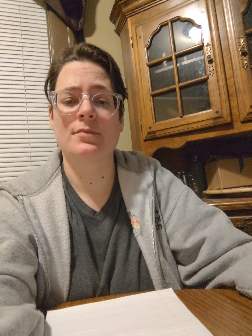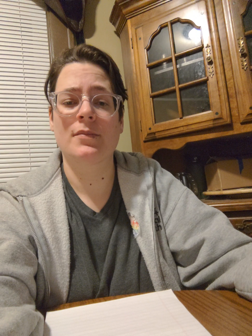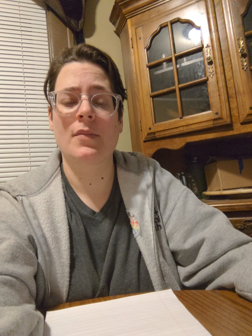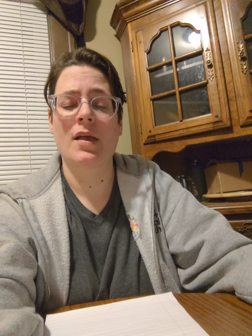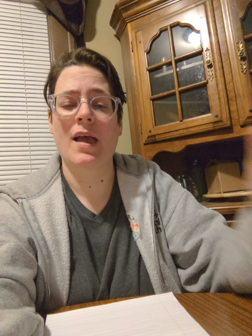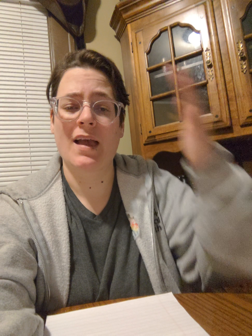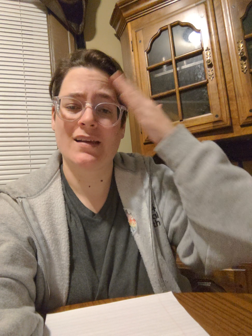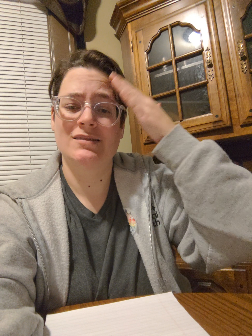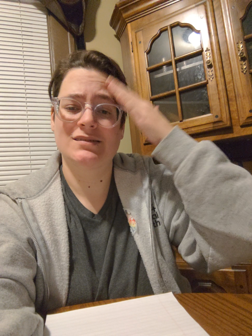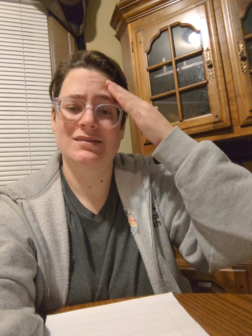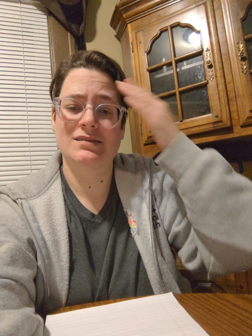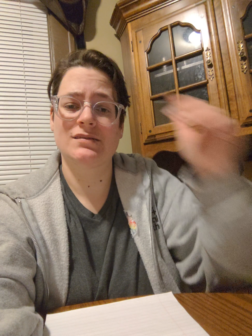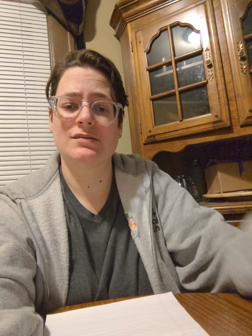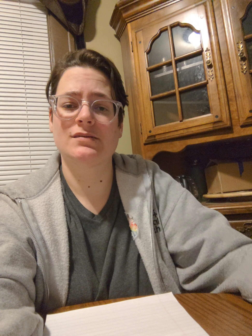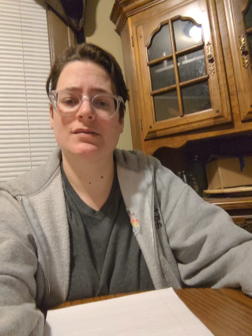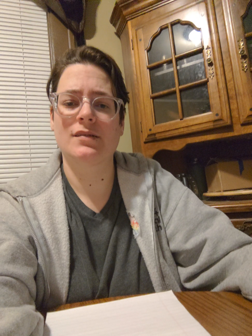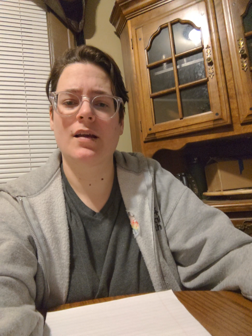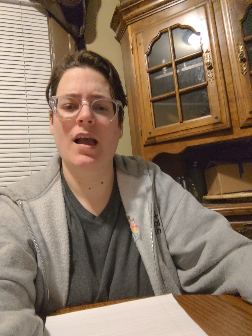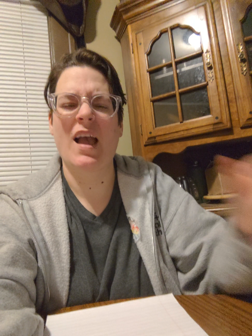hat